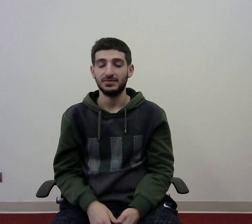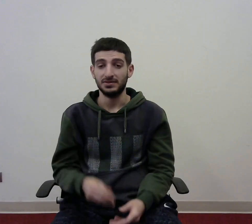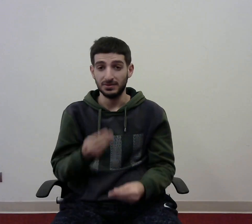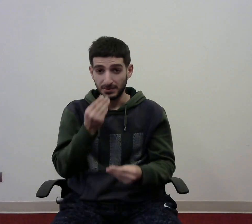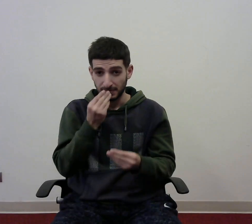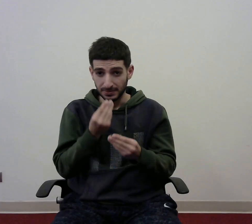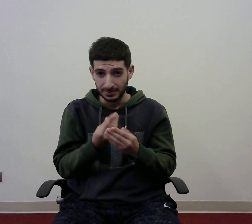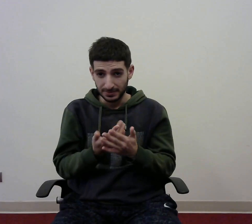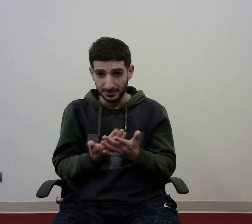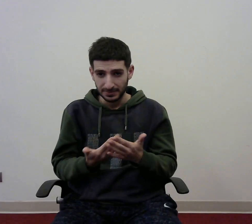ərzaq